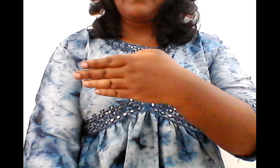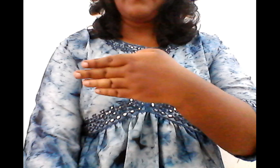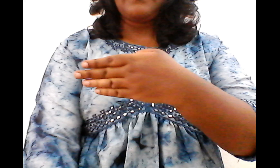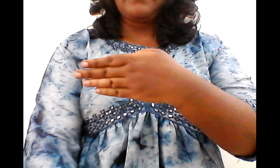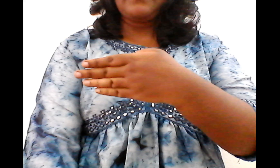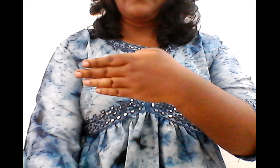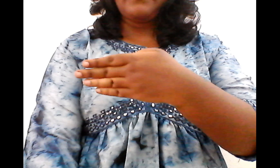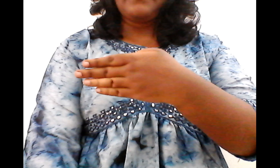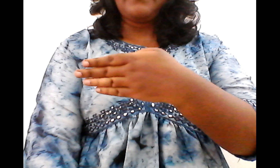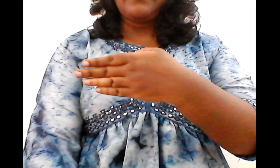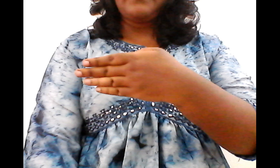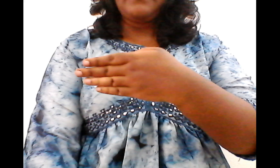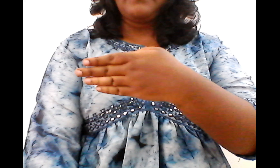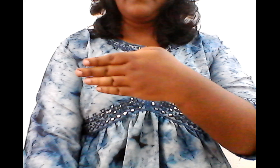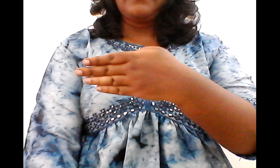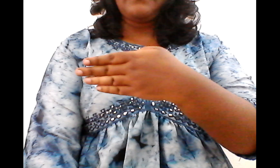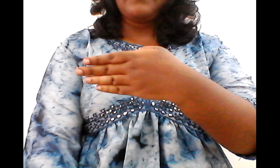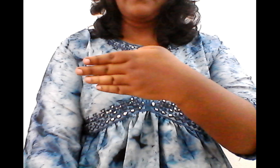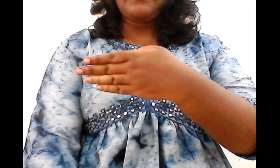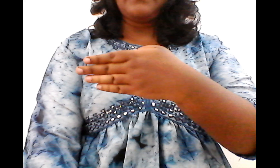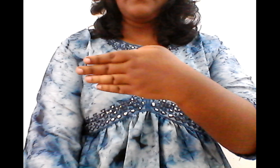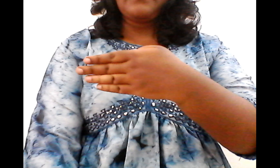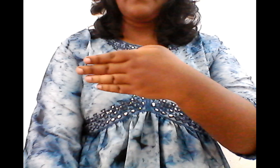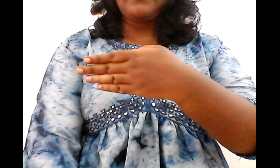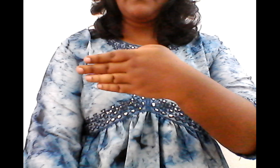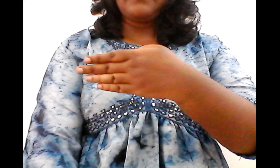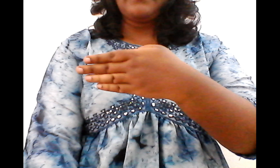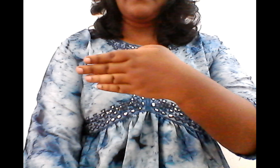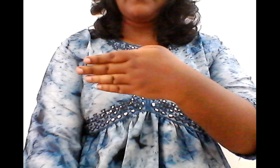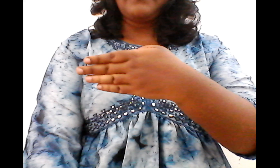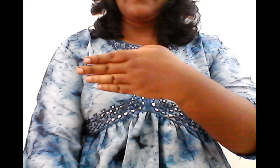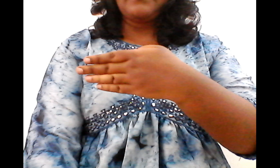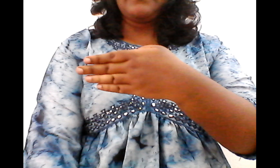അ